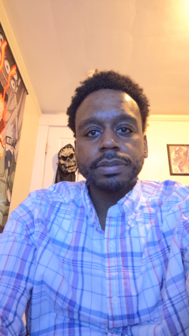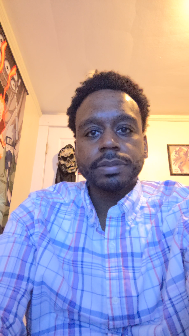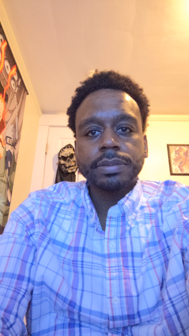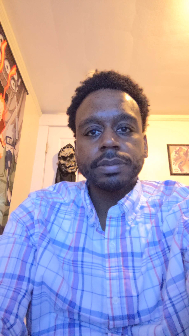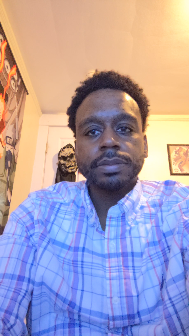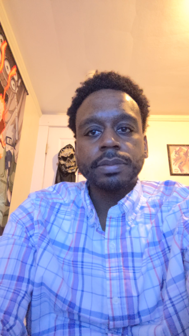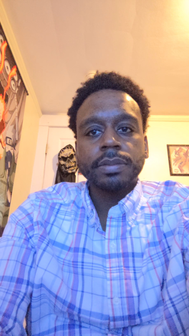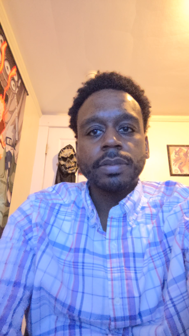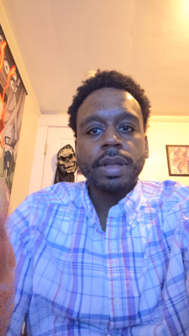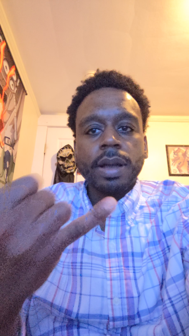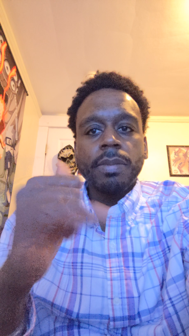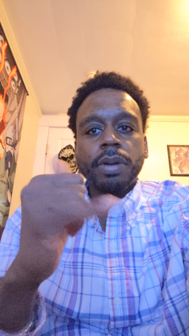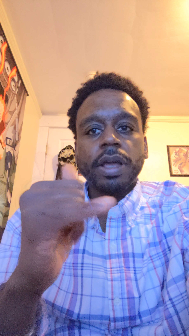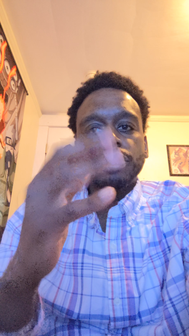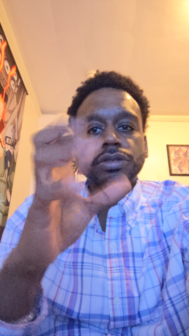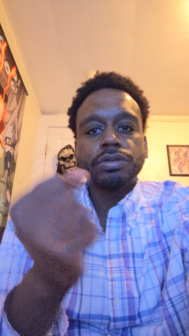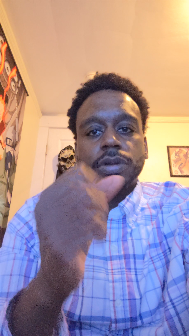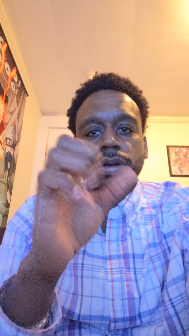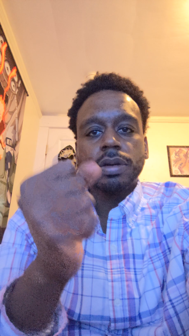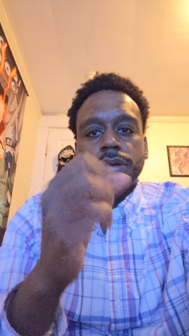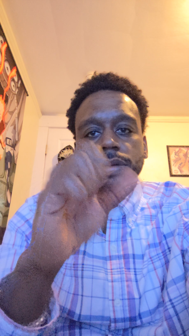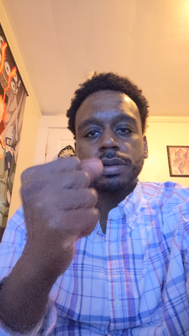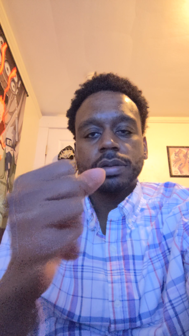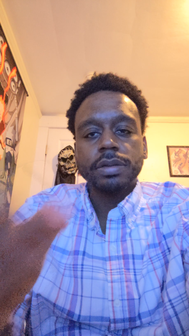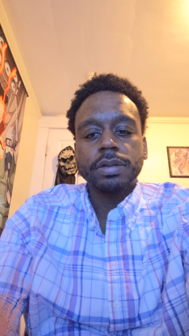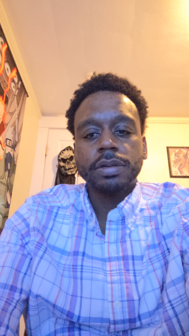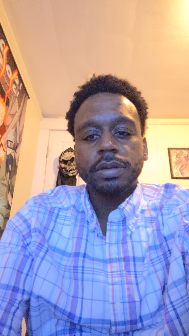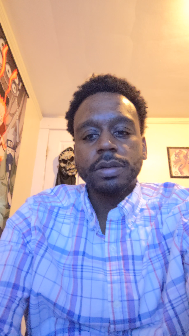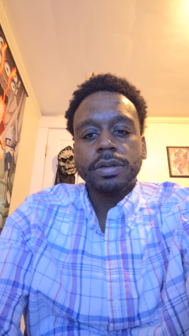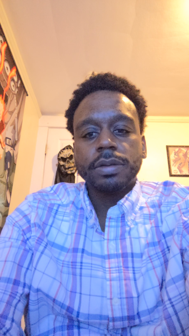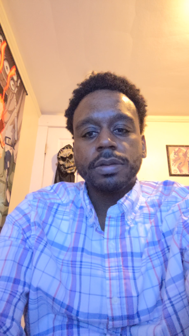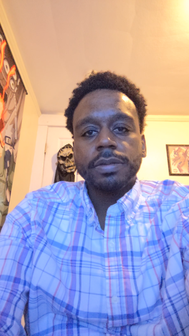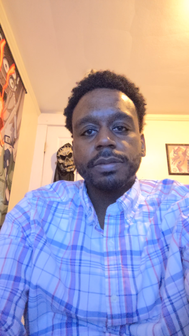play dough